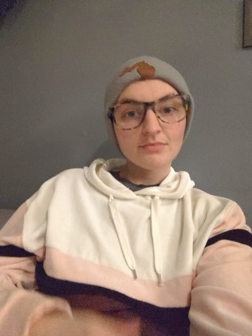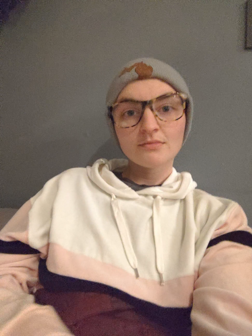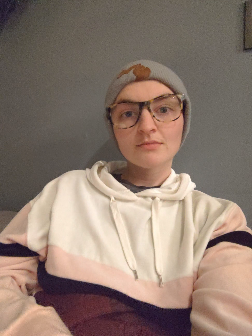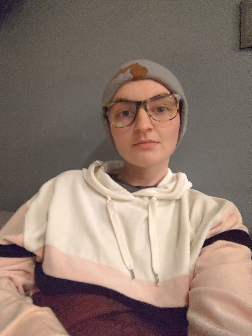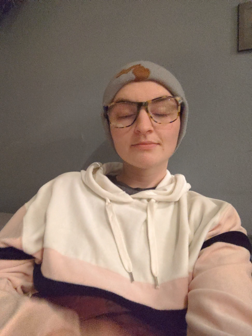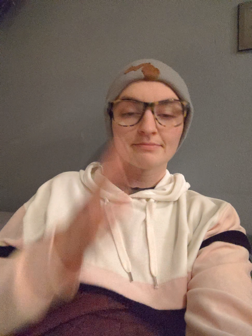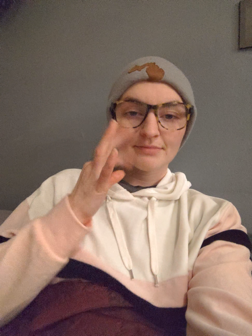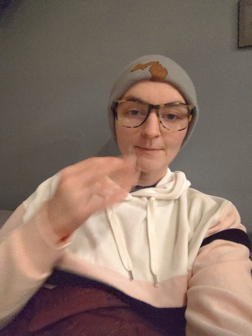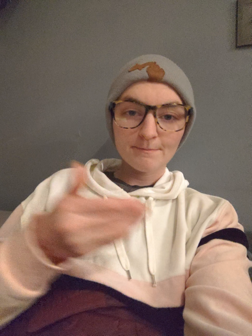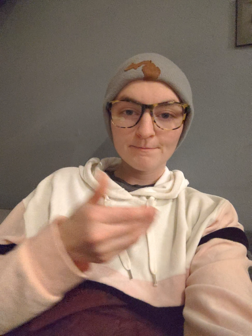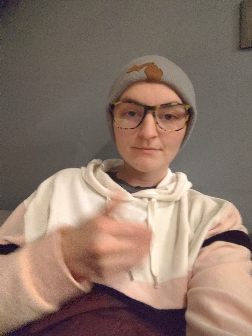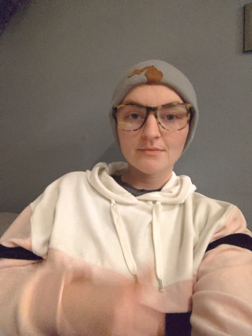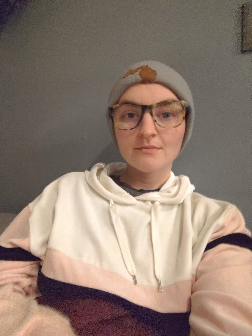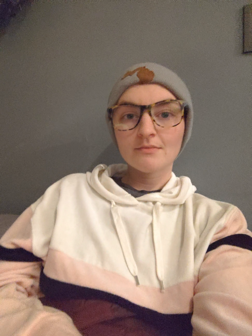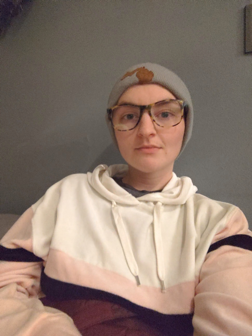kitty